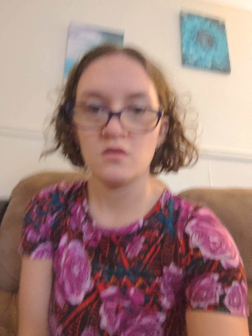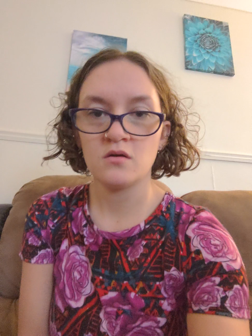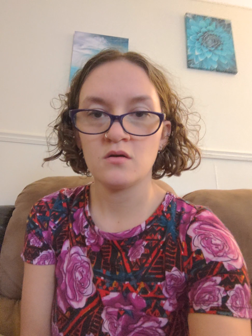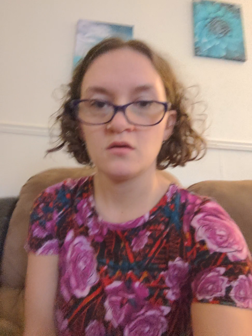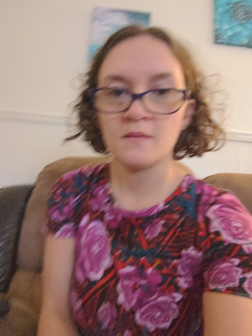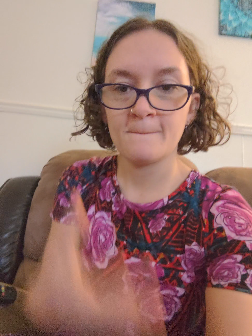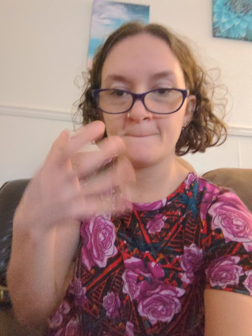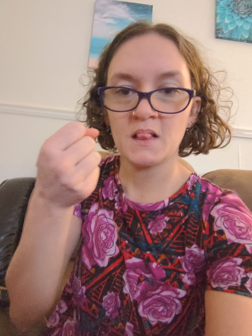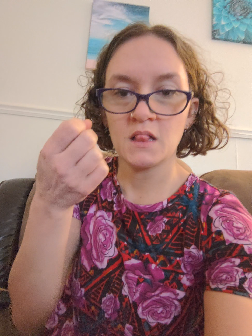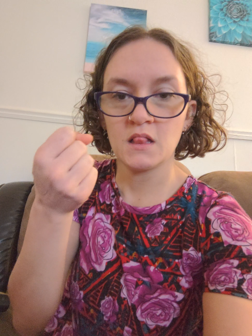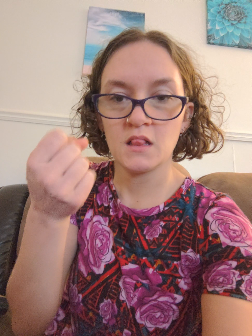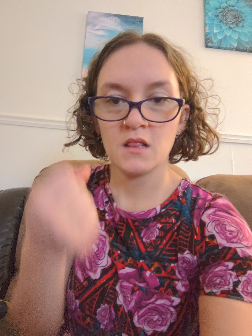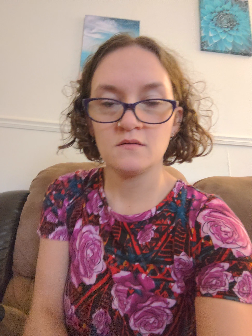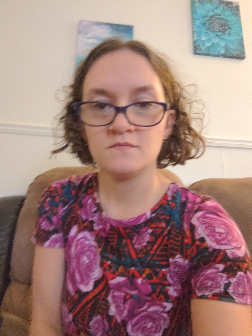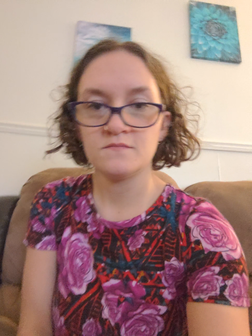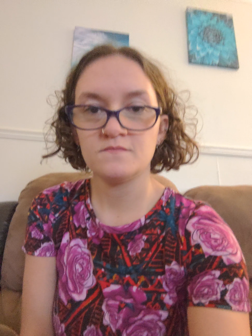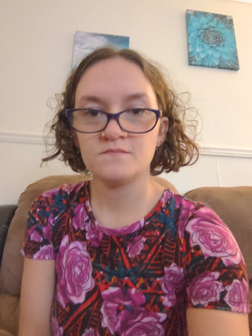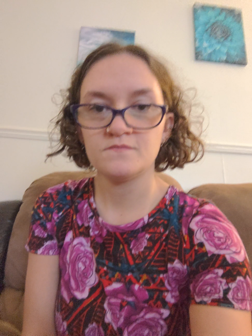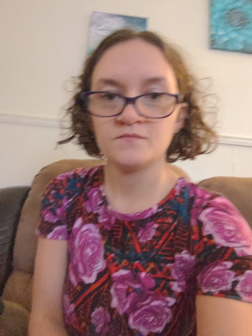milk